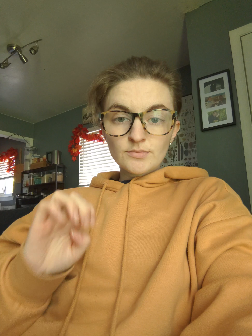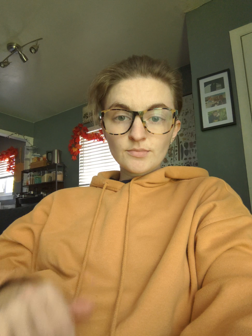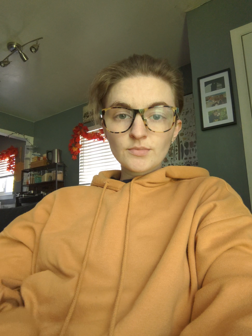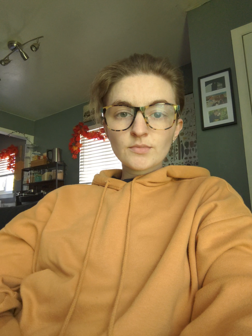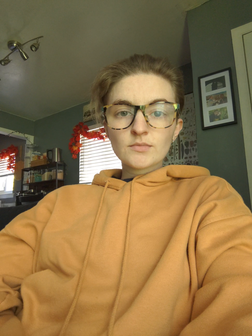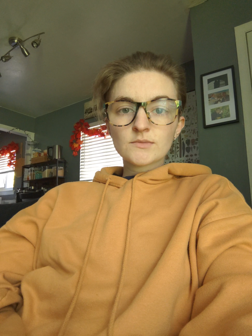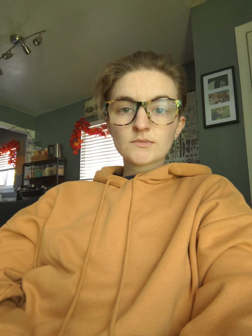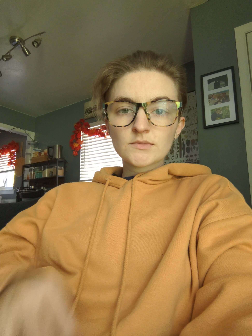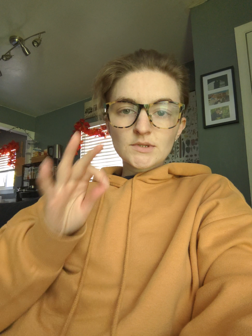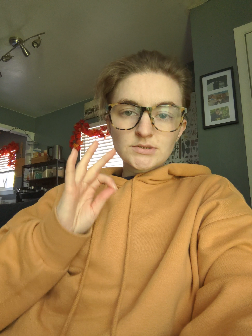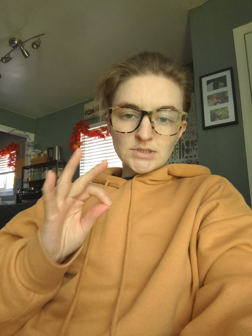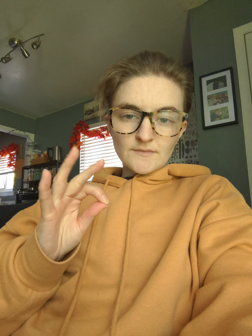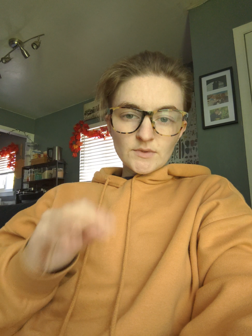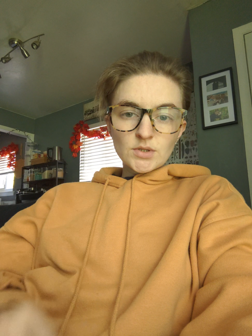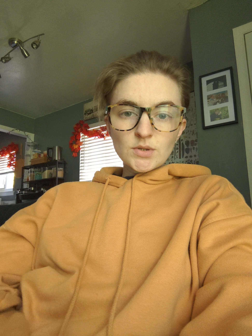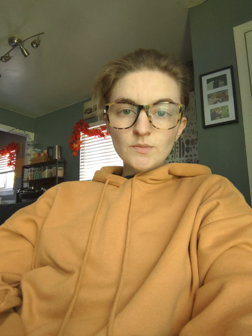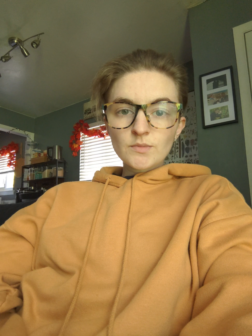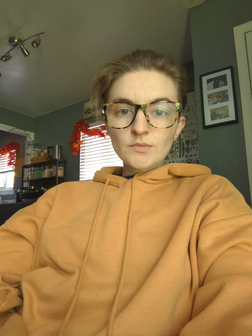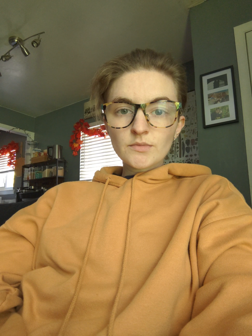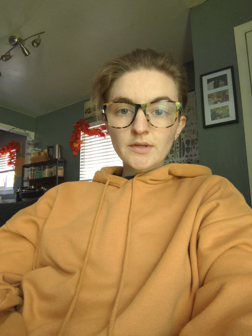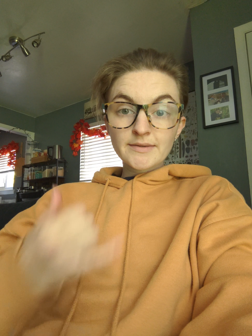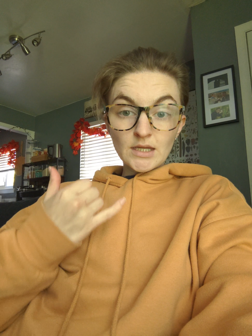fix